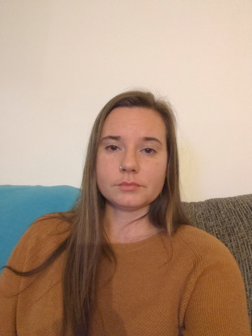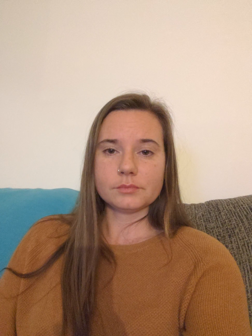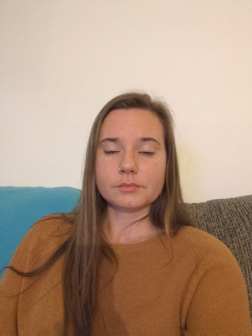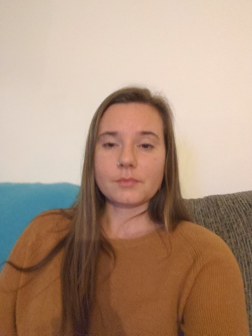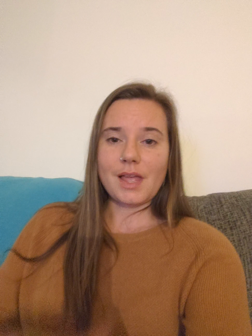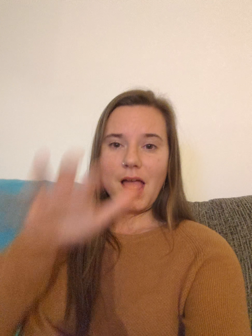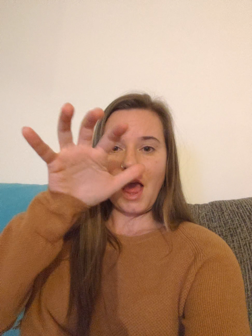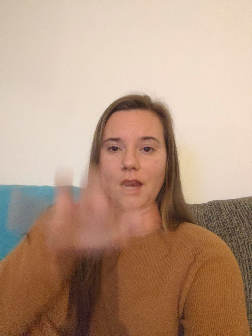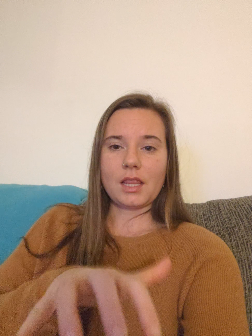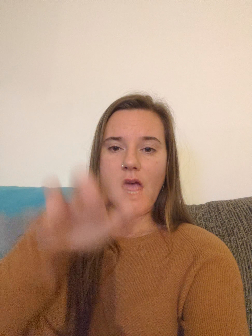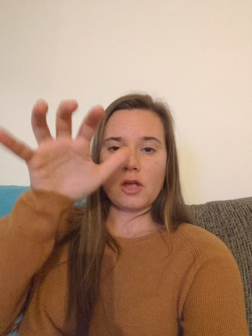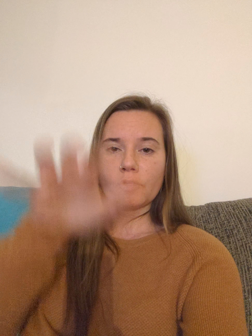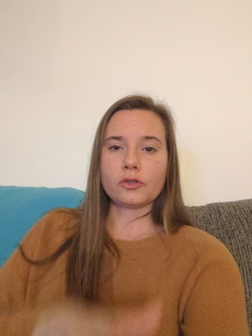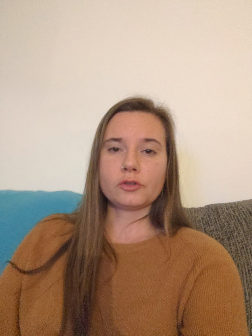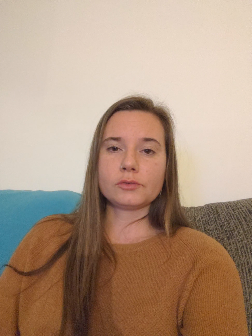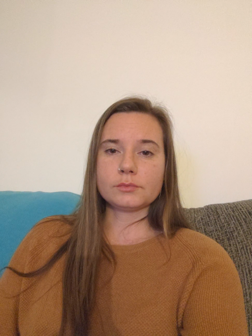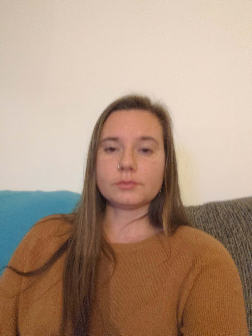alligator